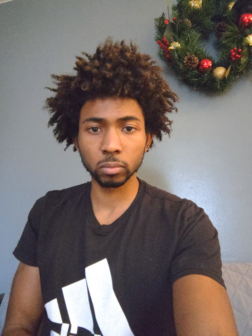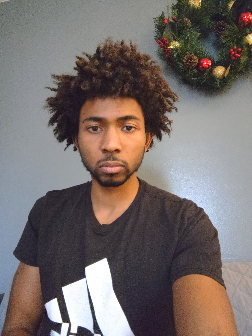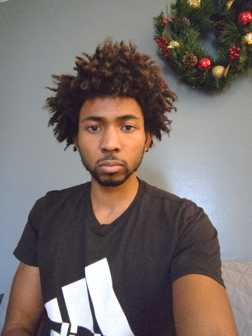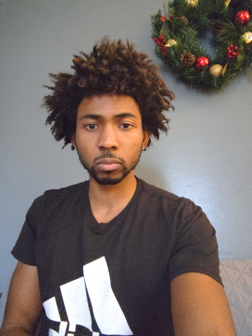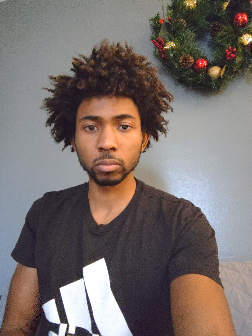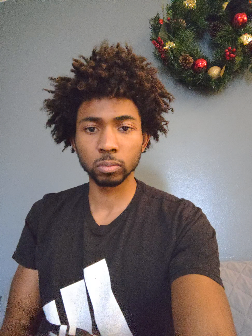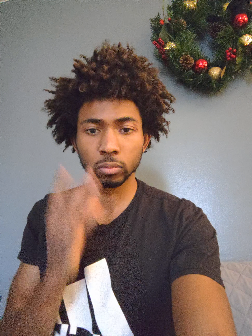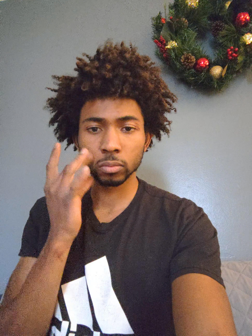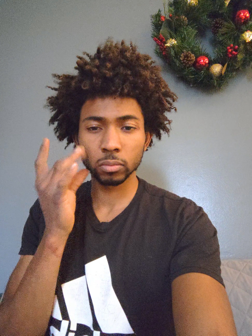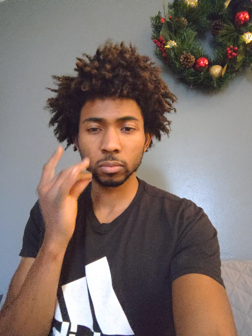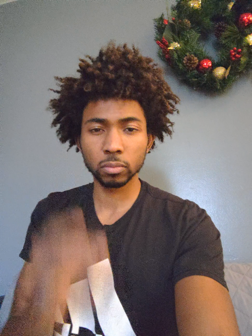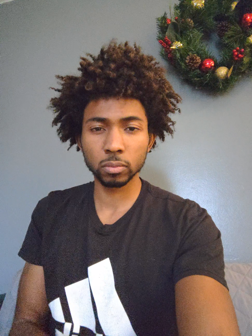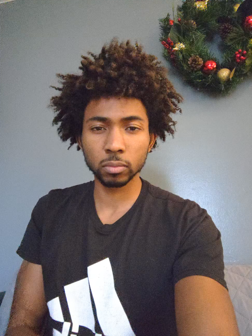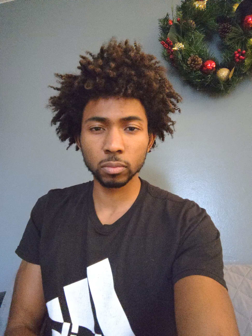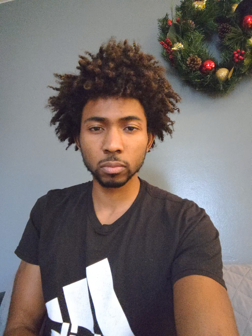cat